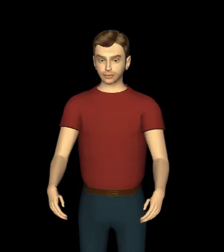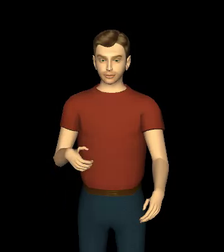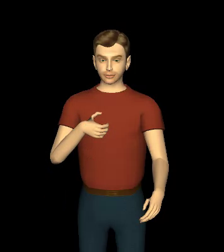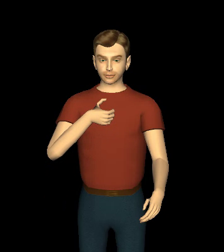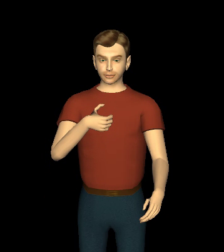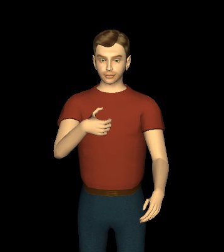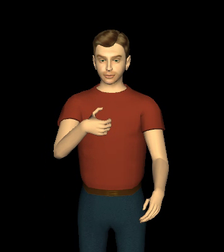غني